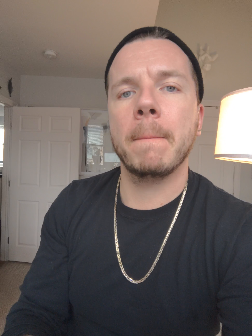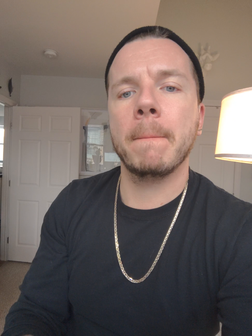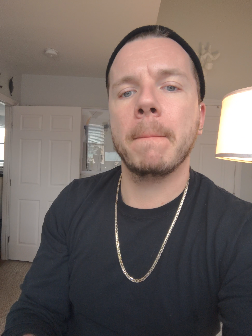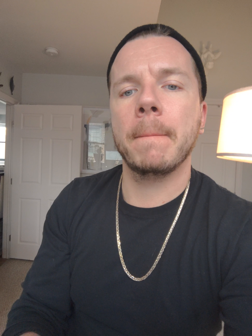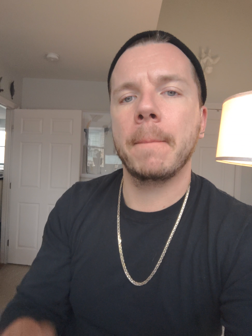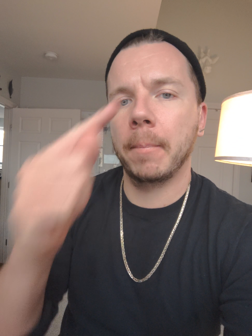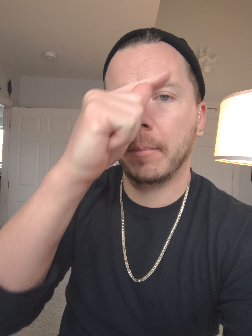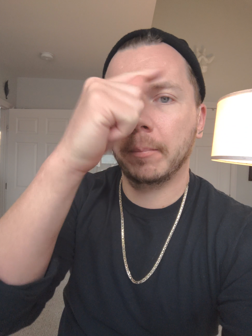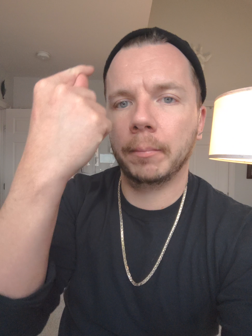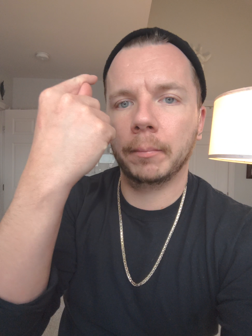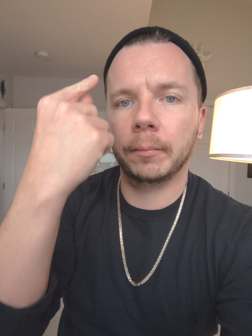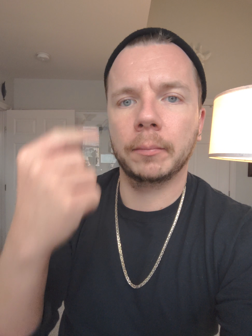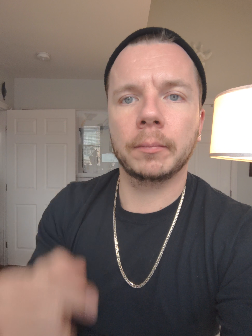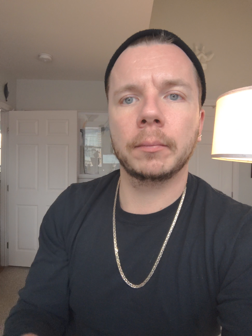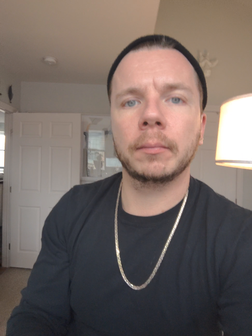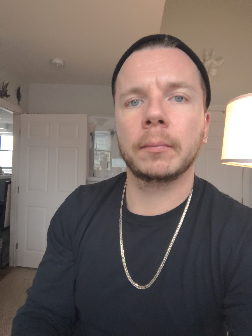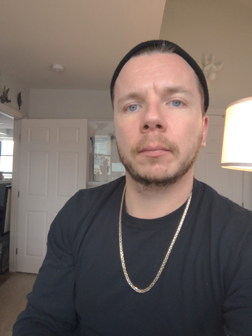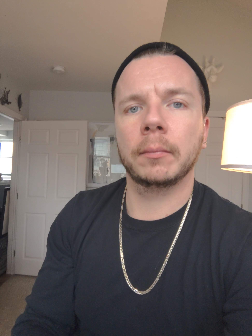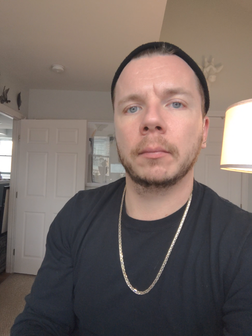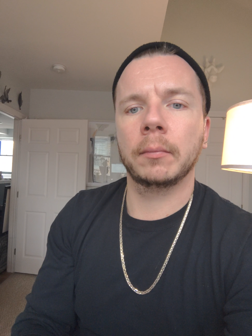black